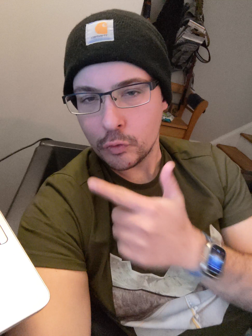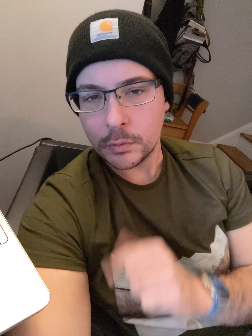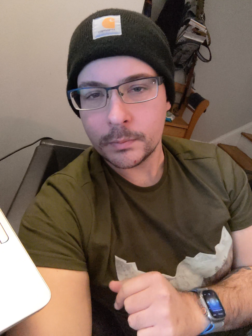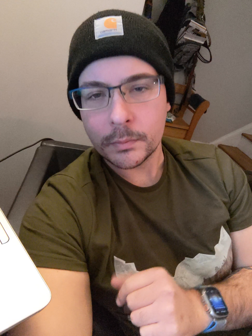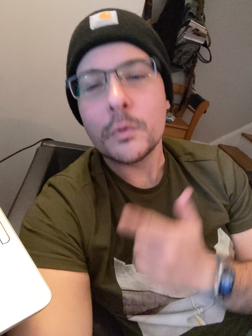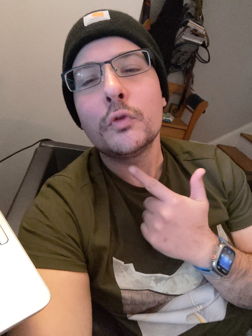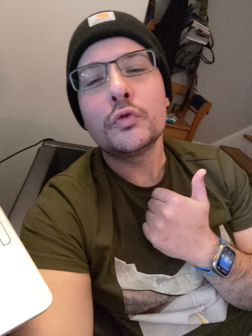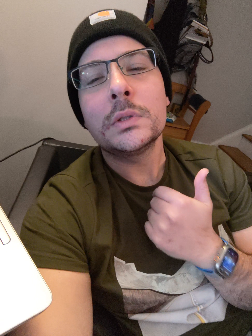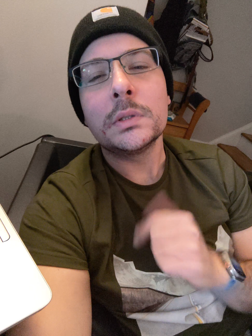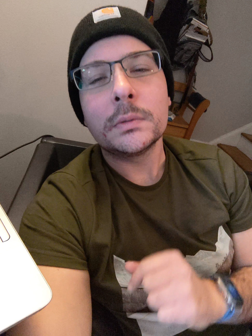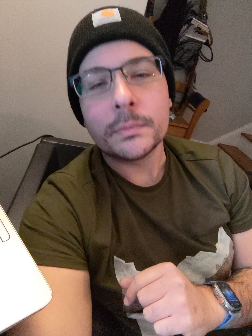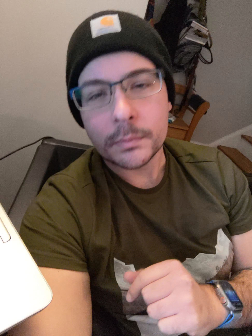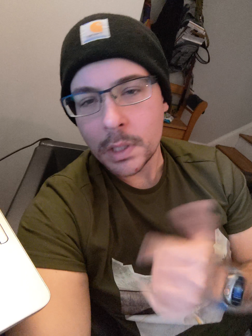thirsty